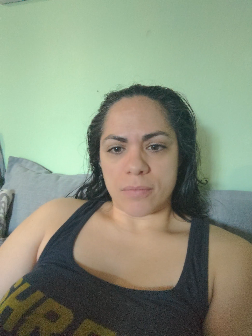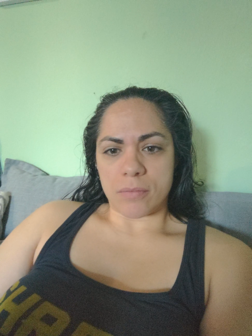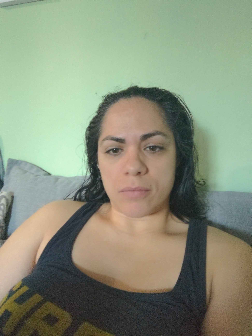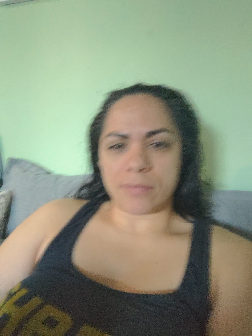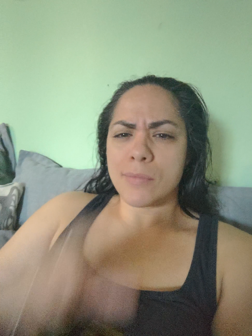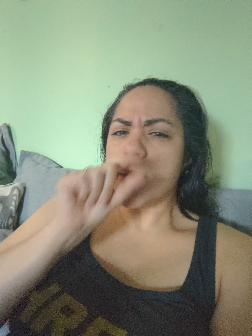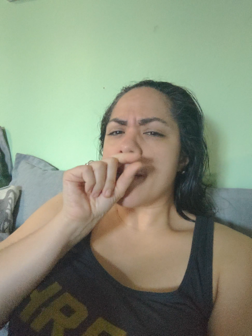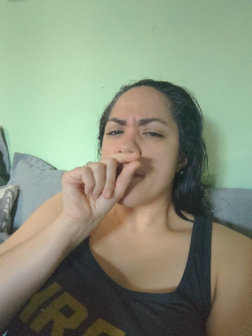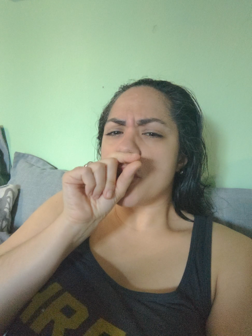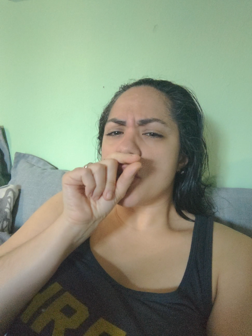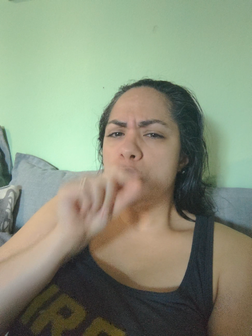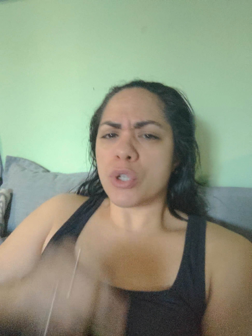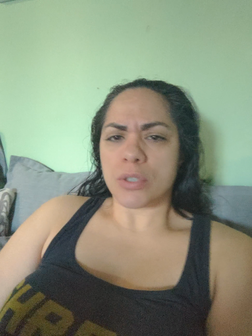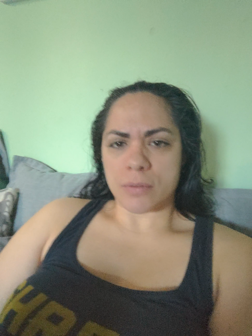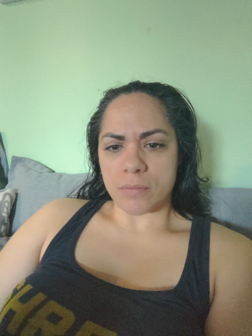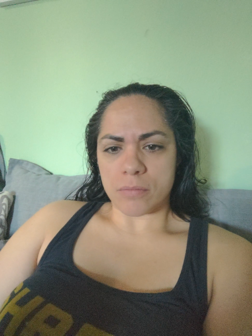bird